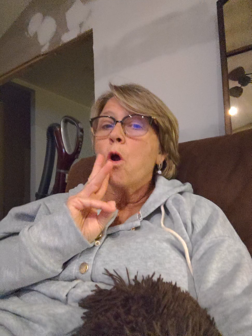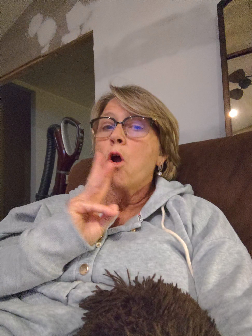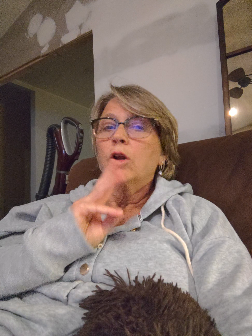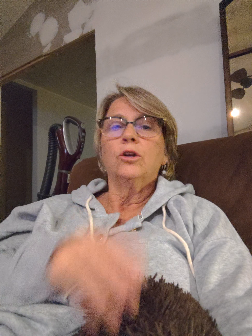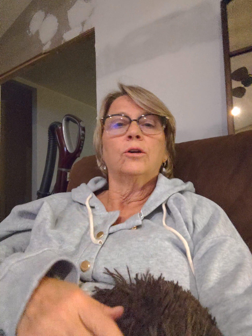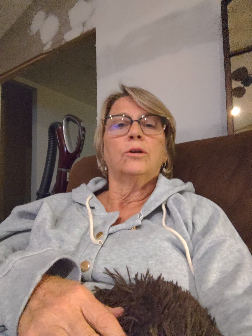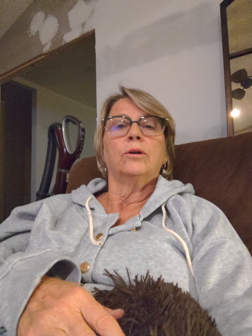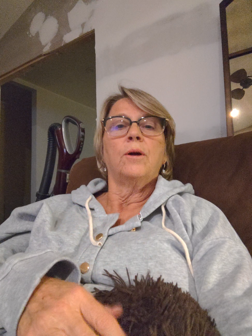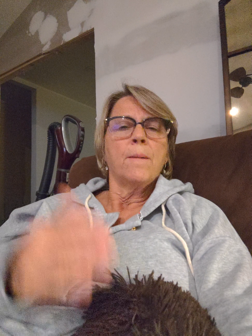water